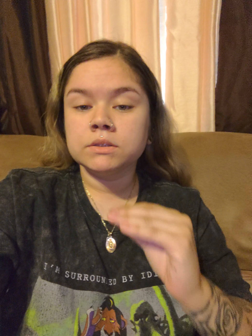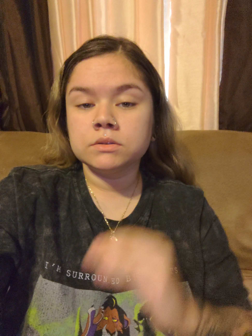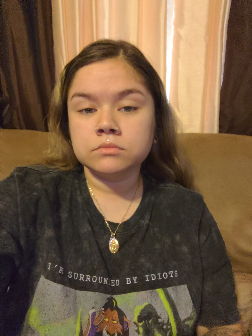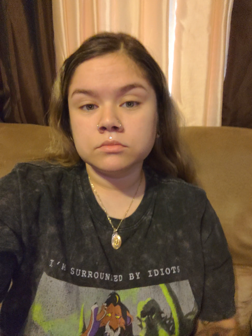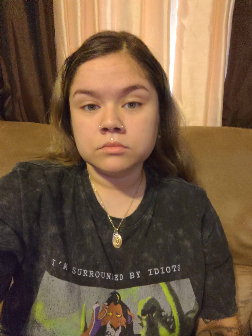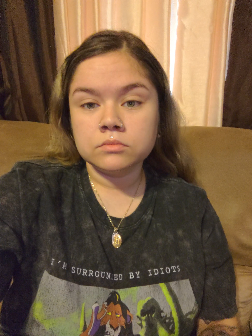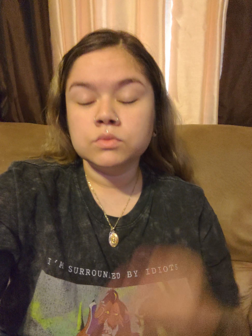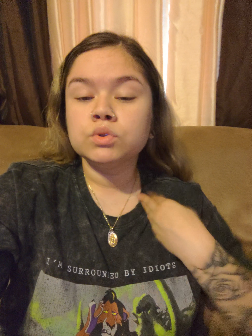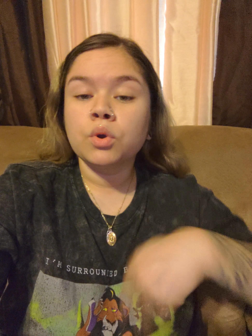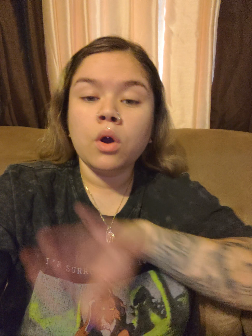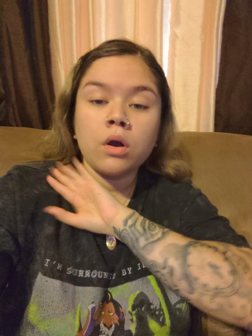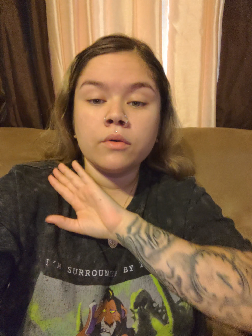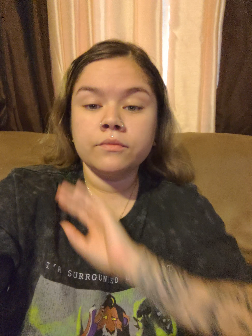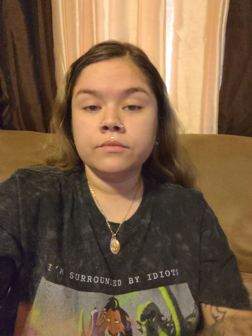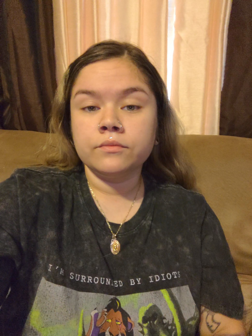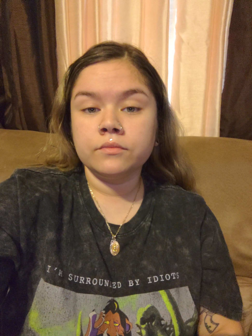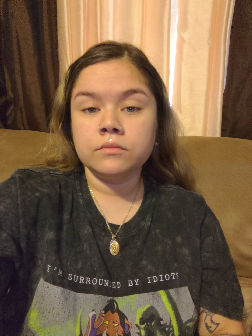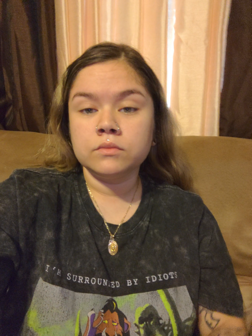scarf